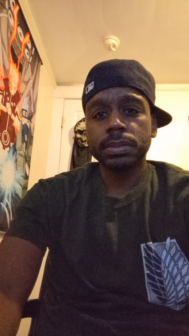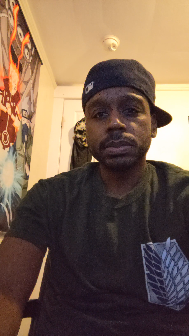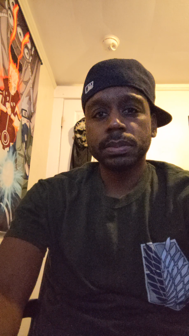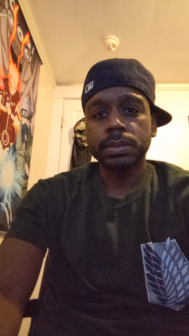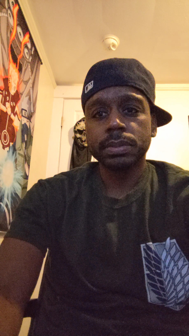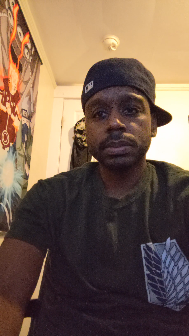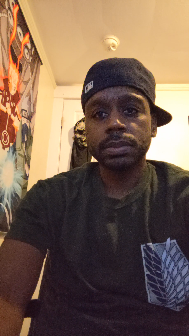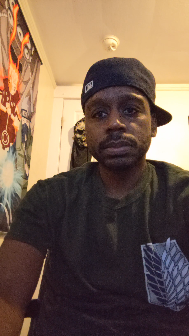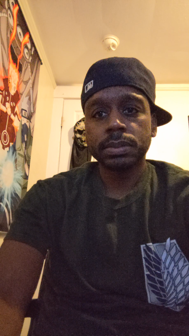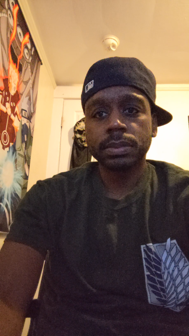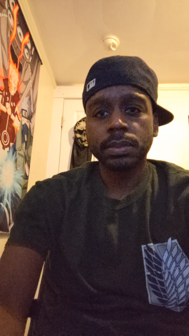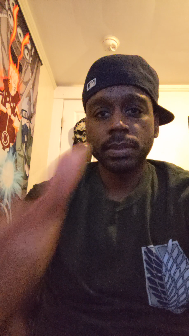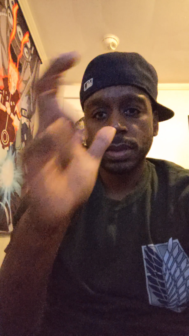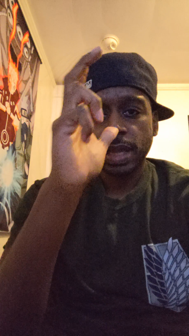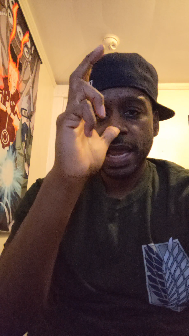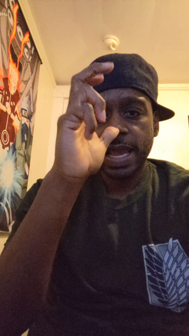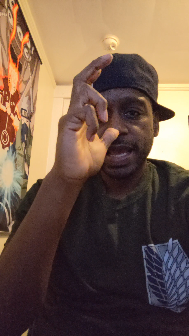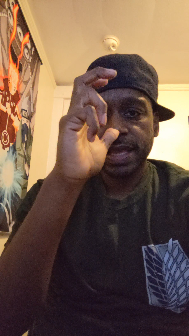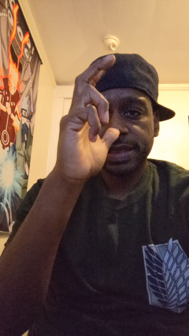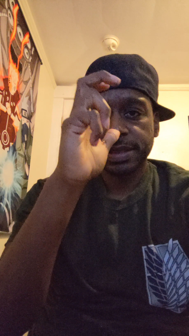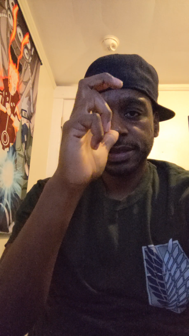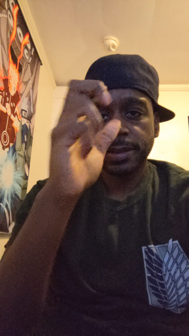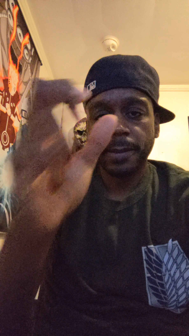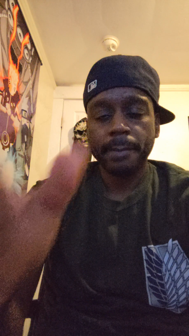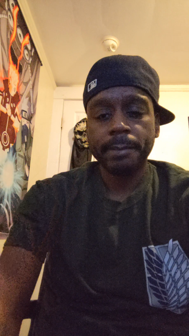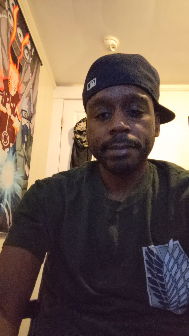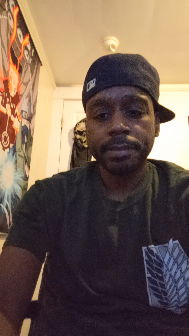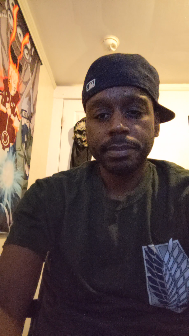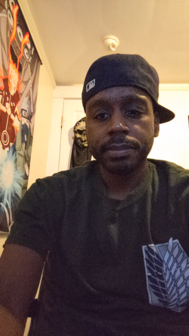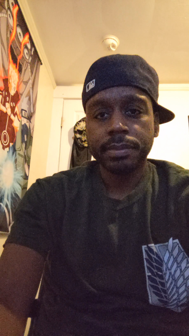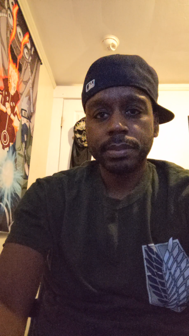ant